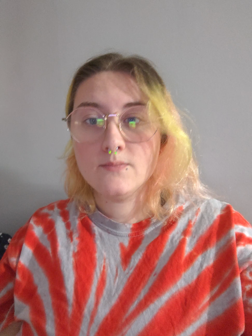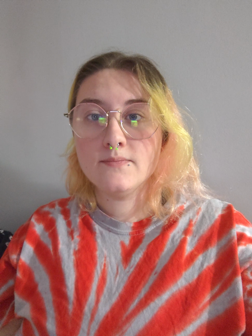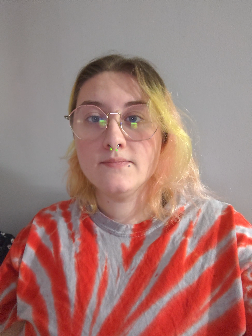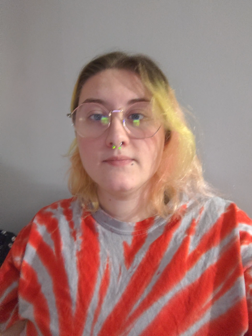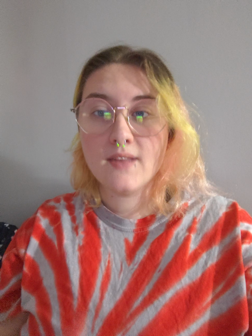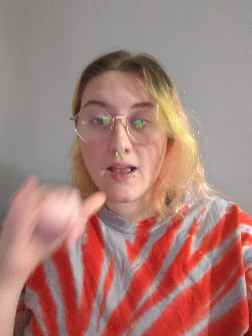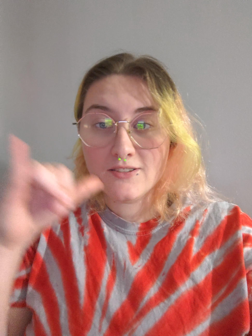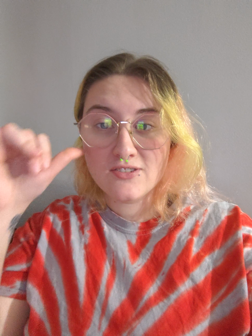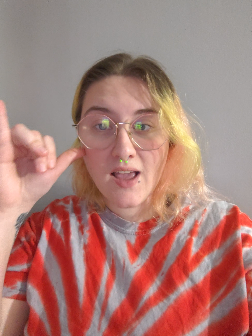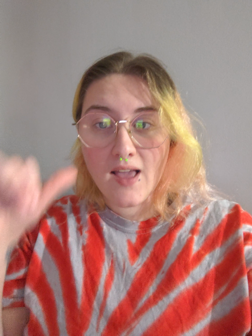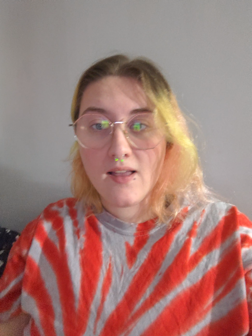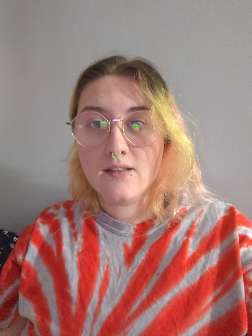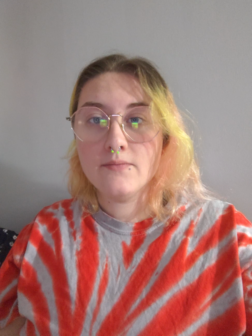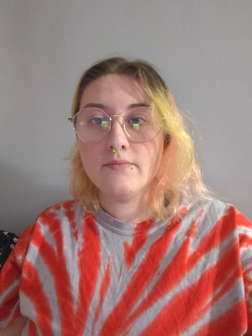yesterday